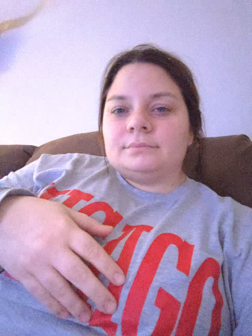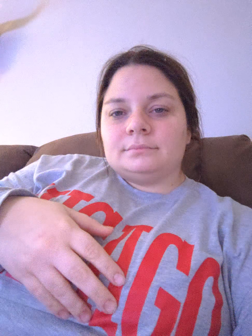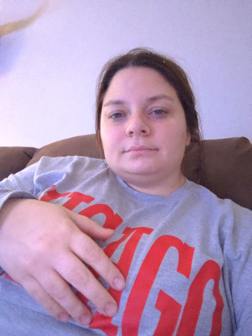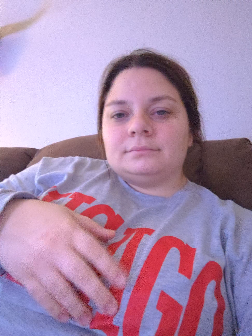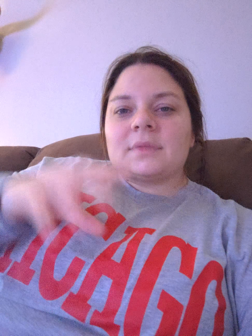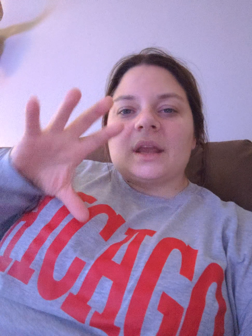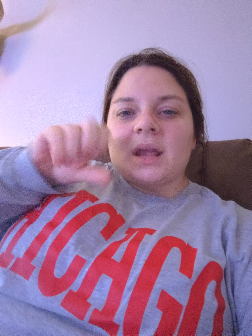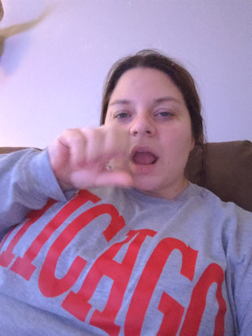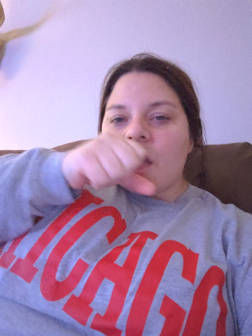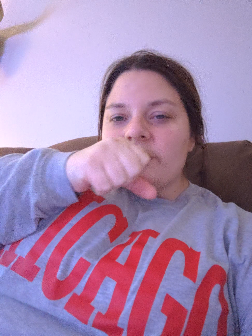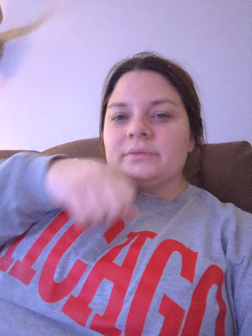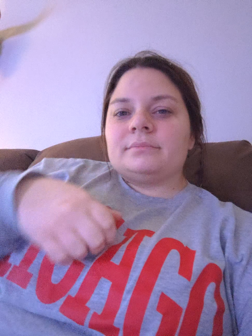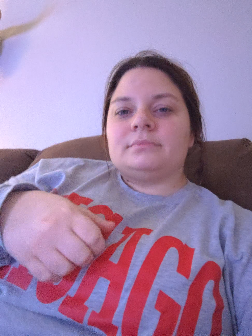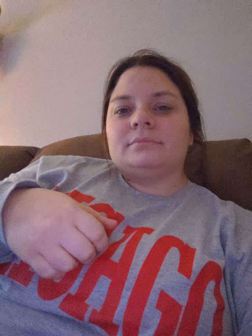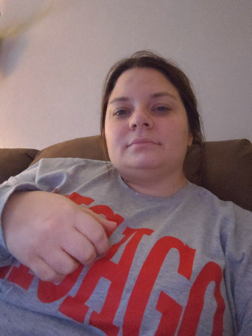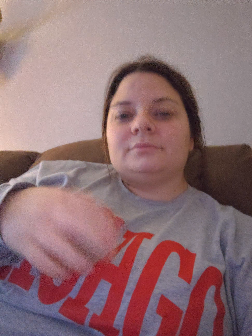carrot